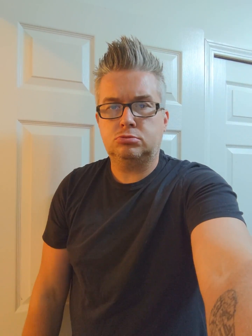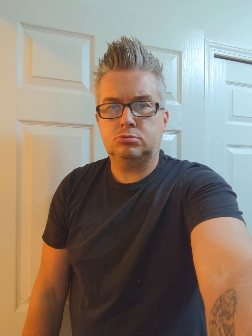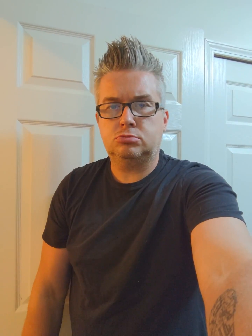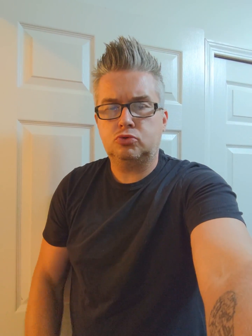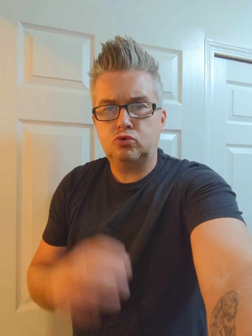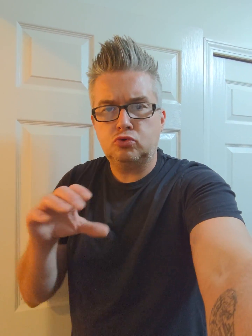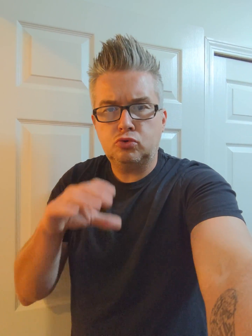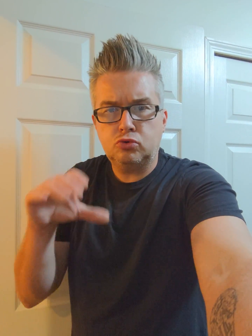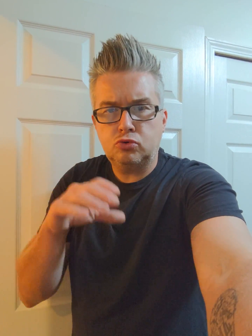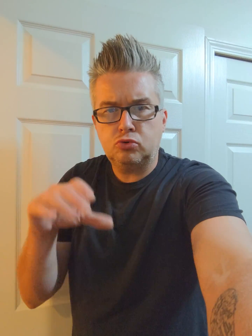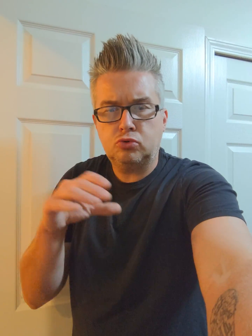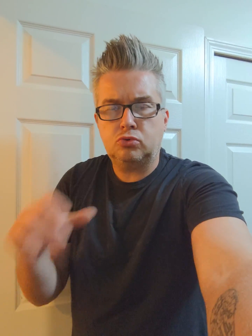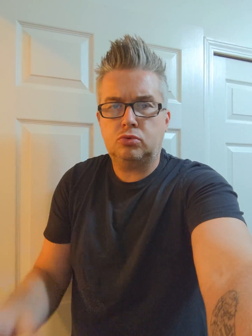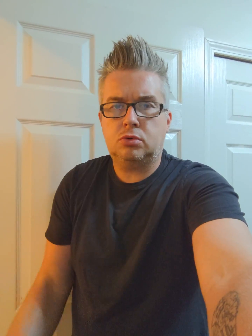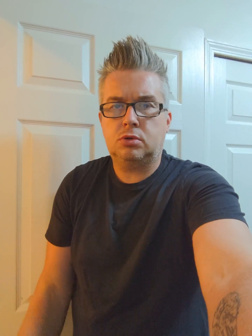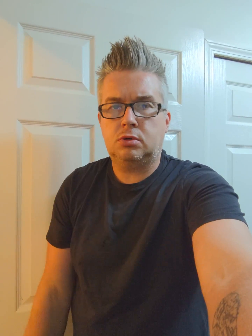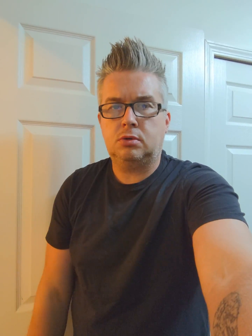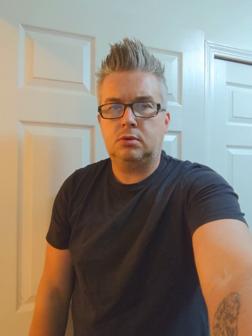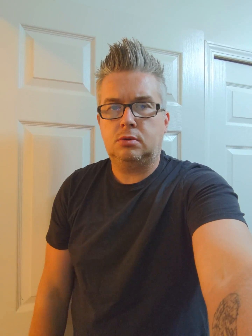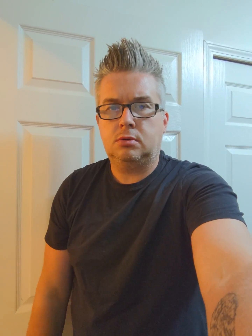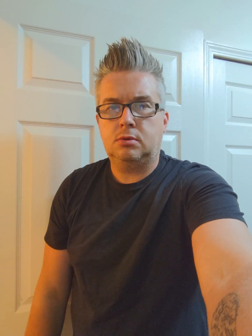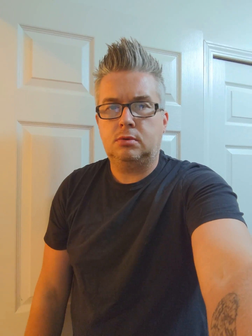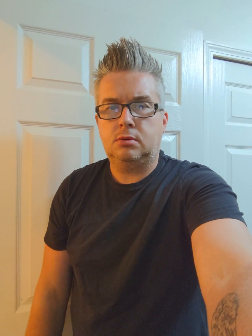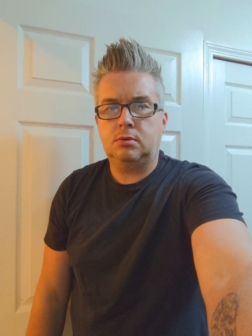does